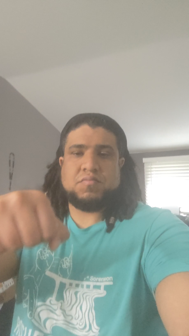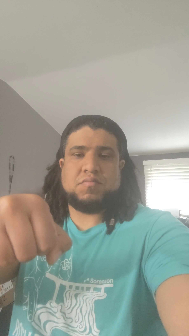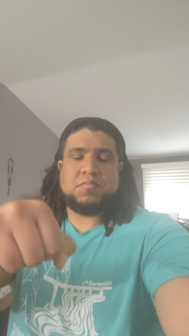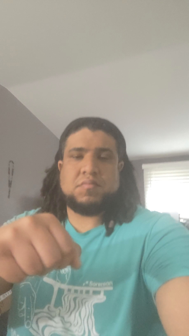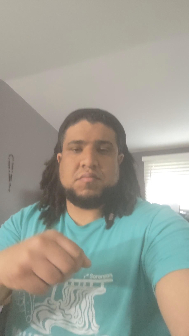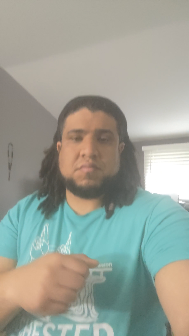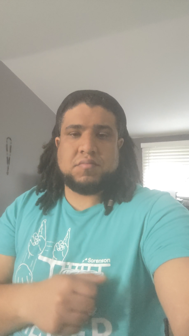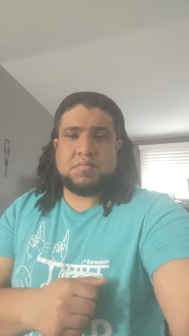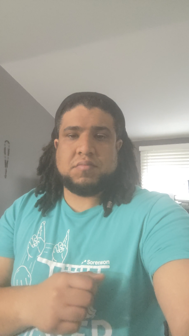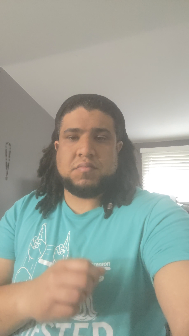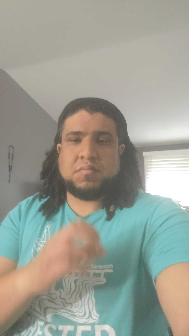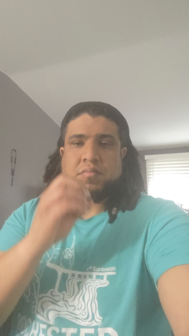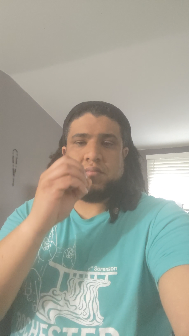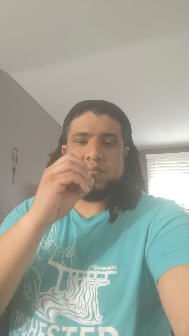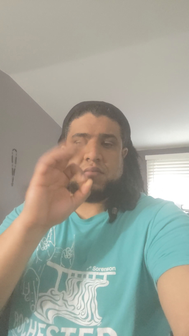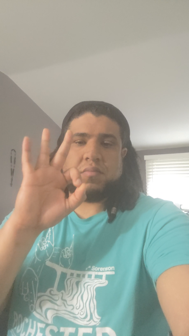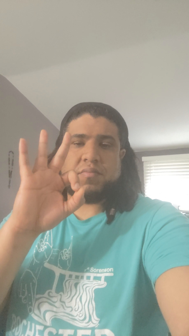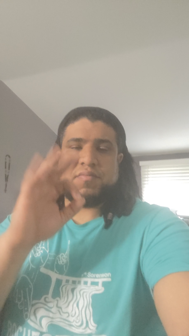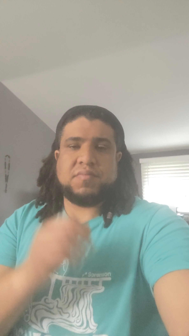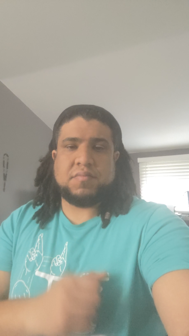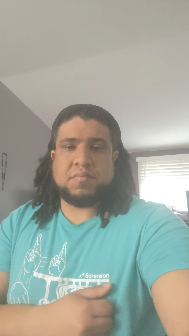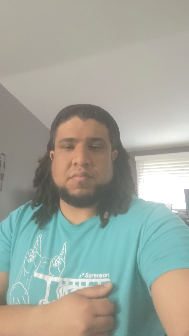of